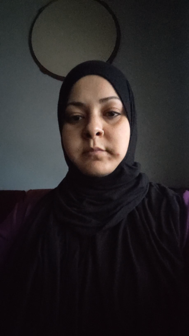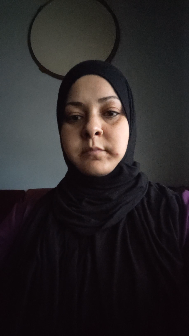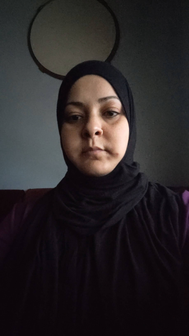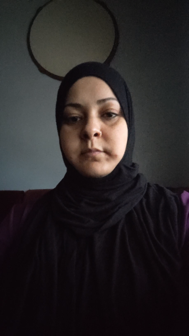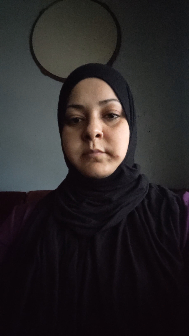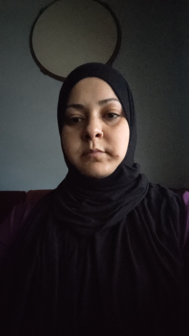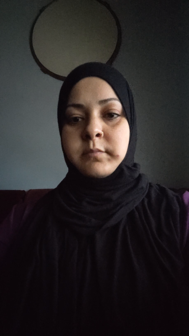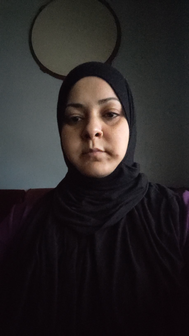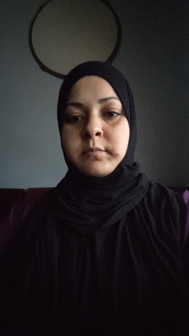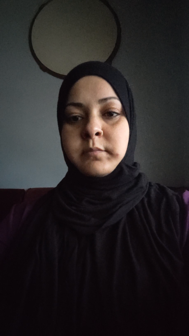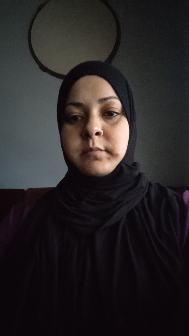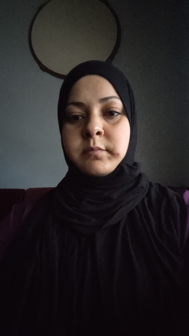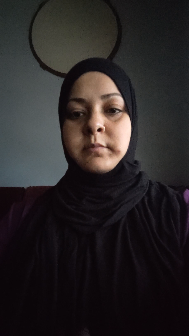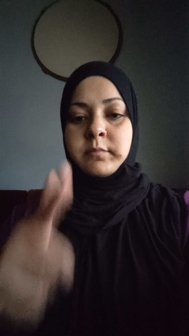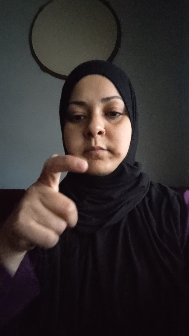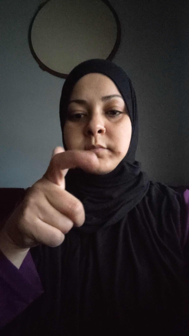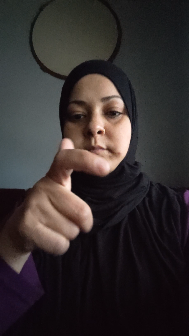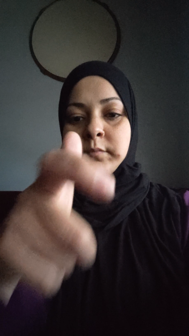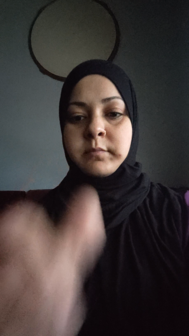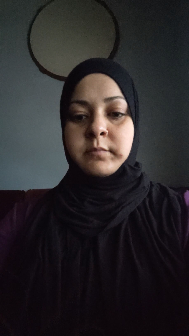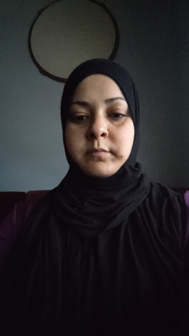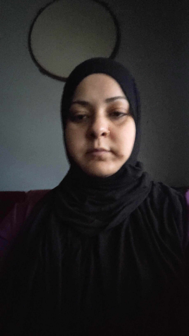run